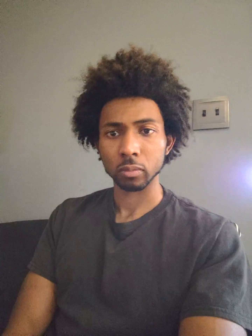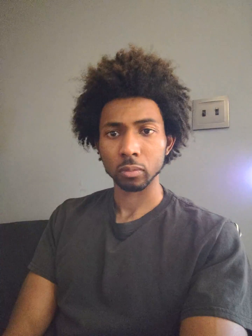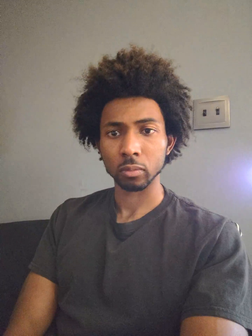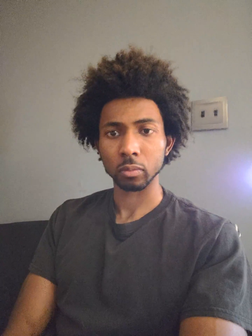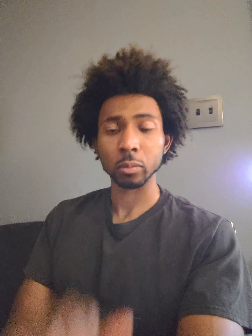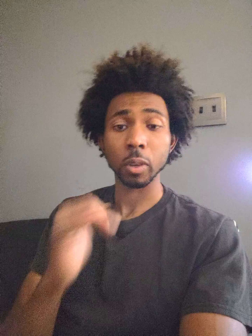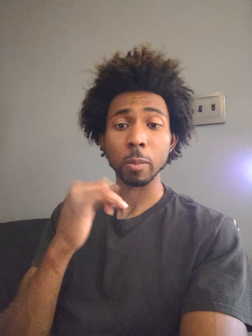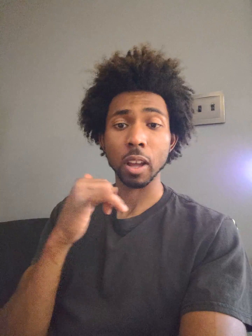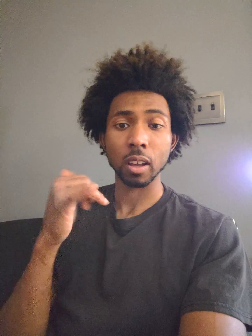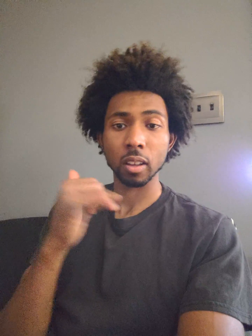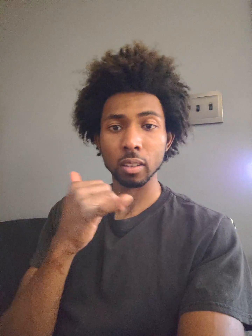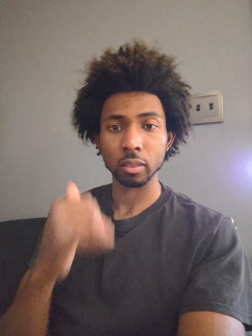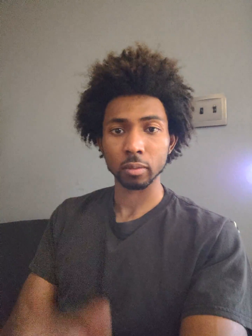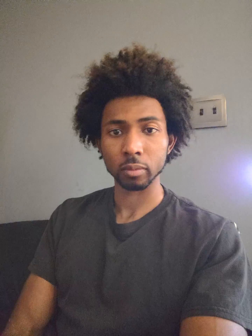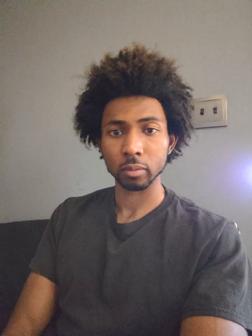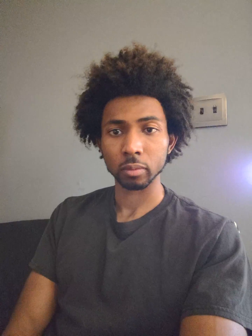play